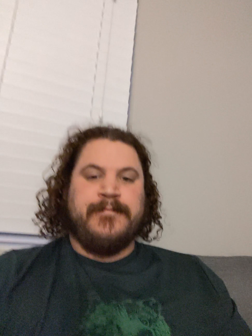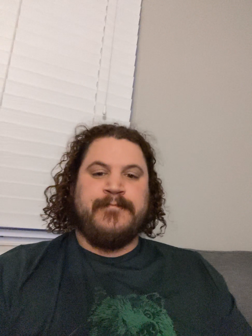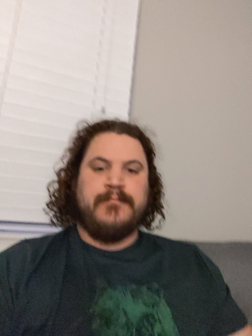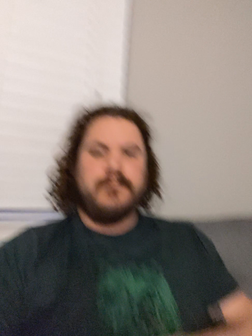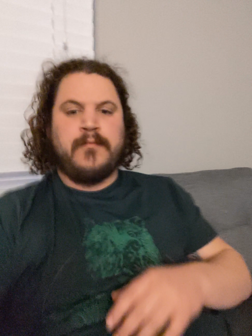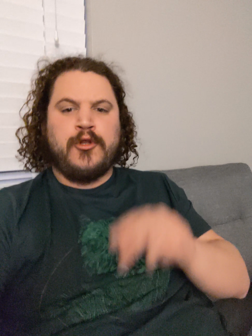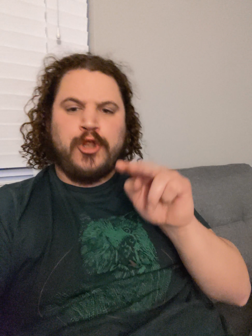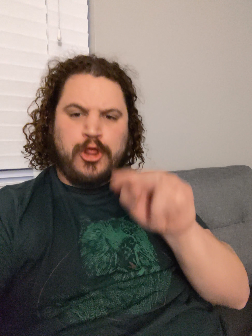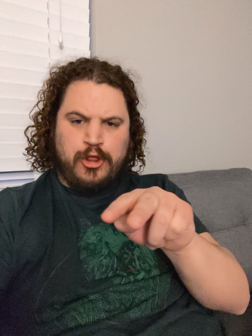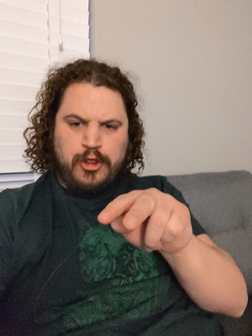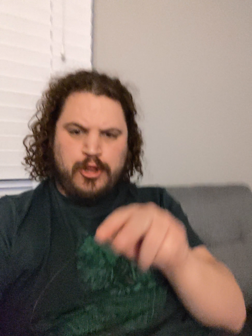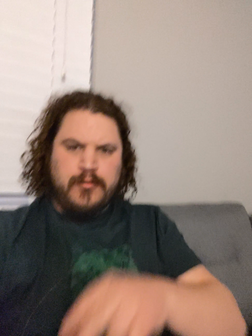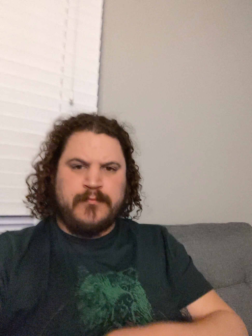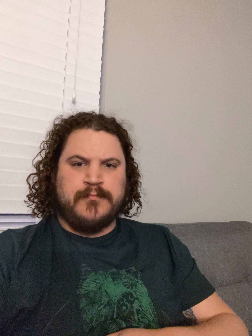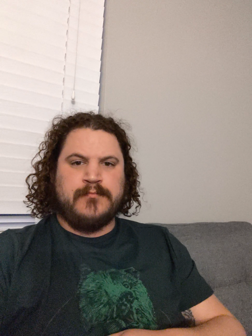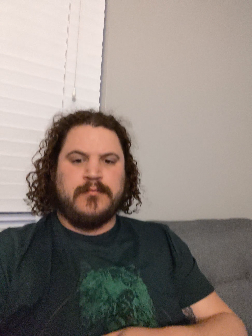look